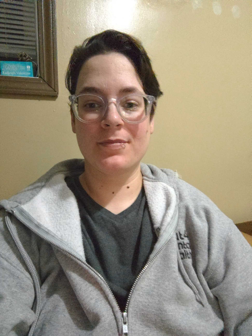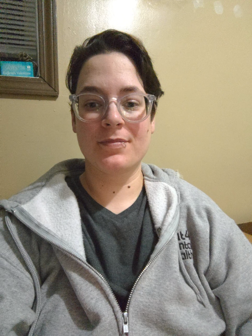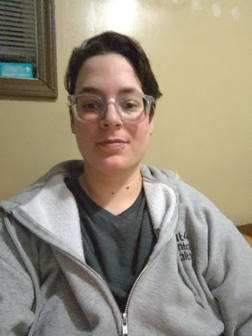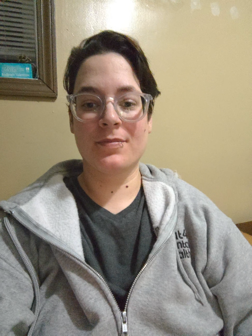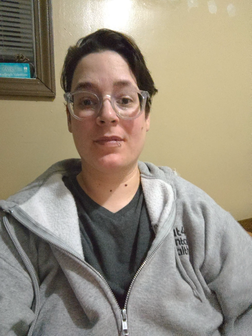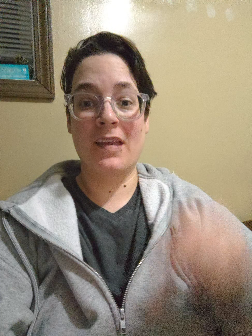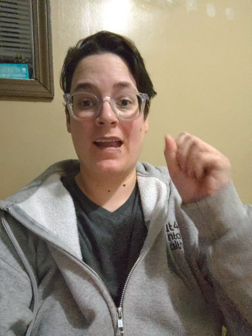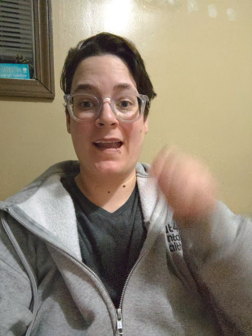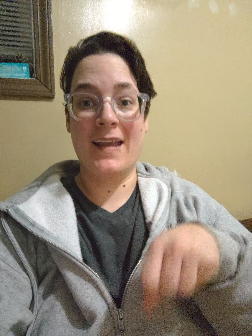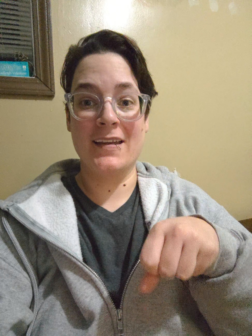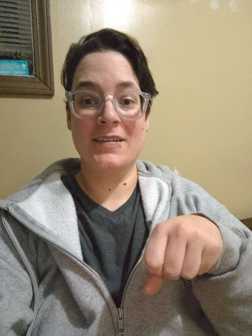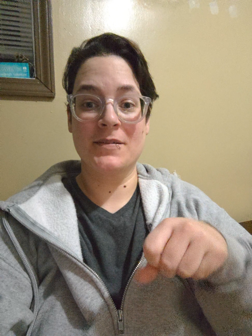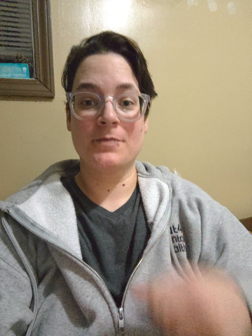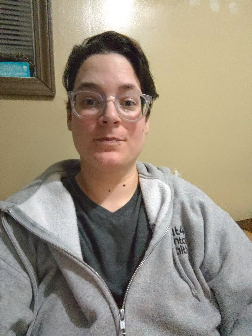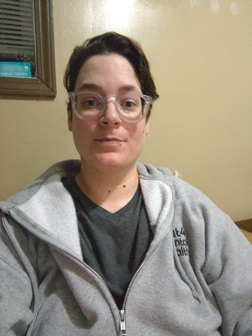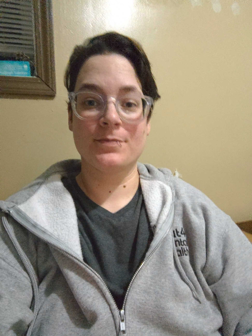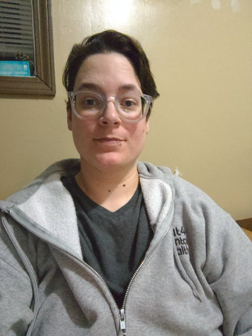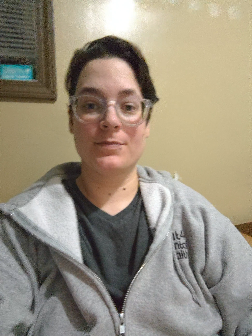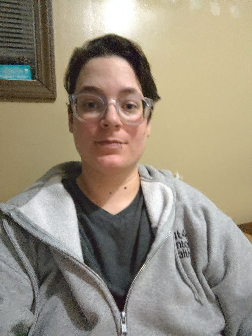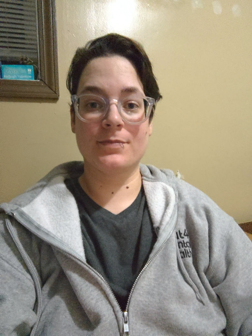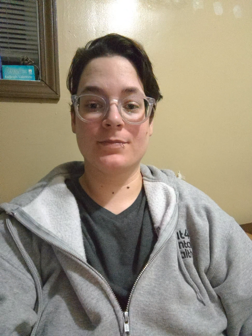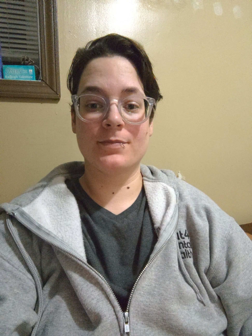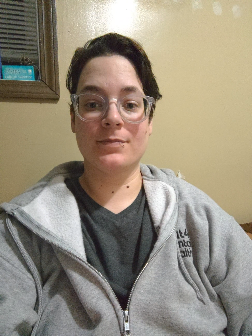can